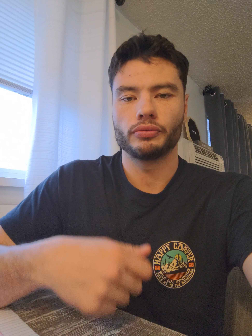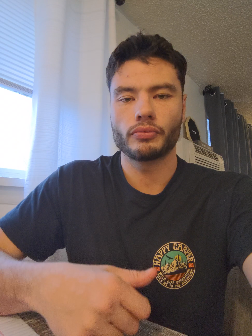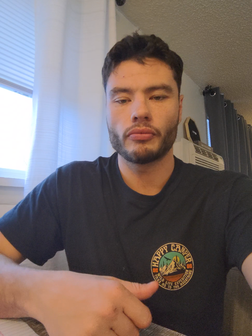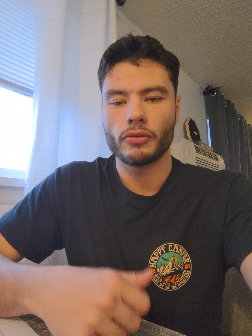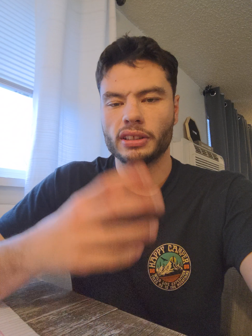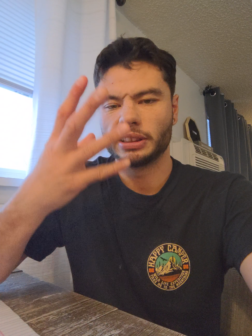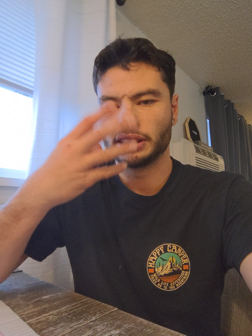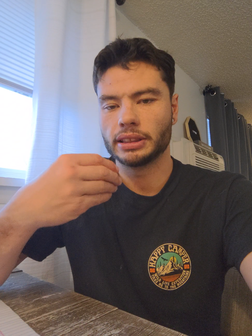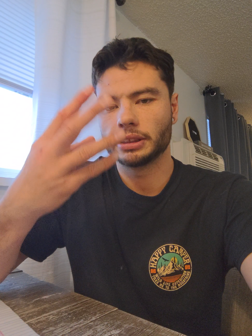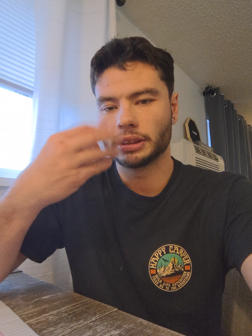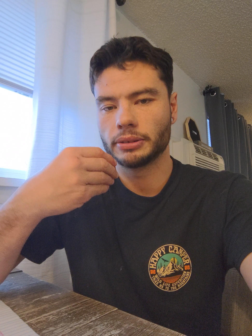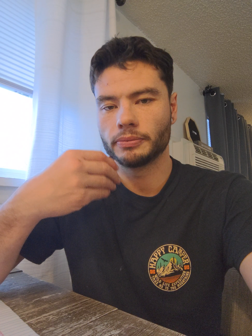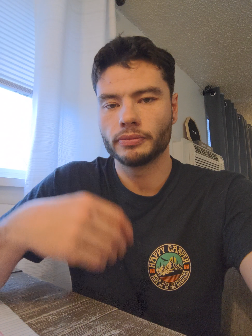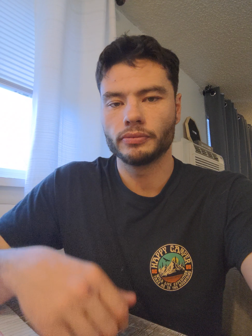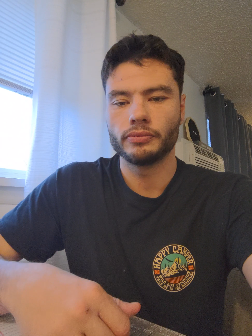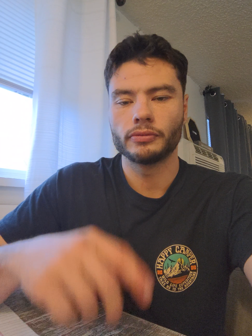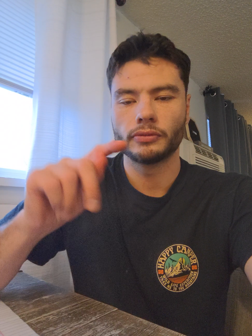sleepy